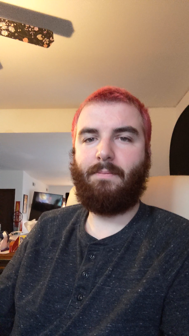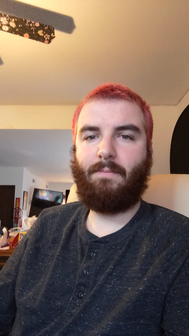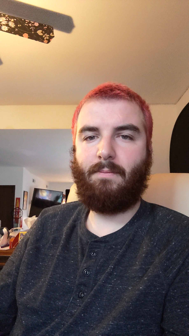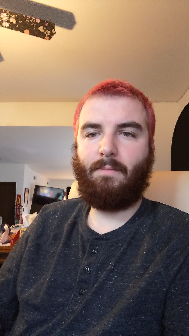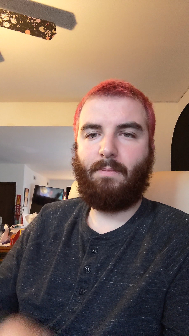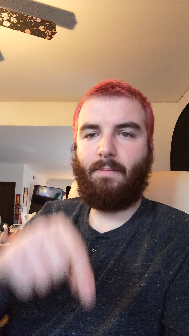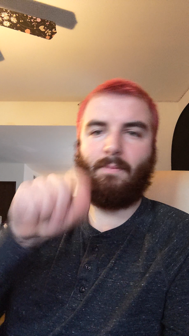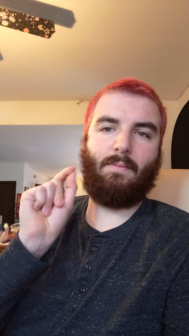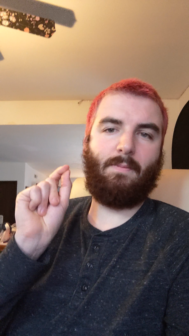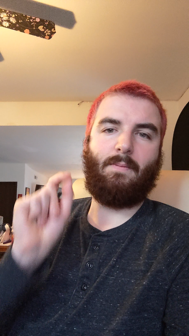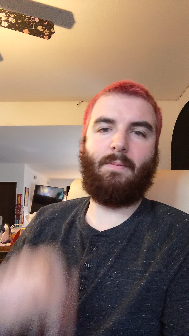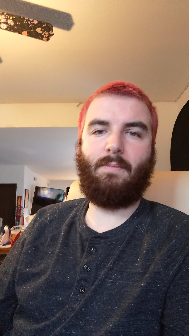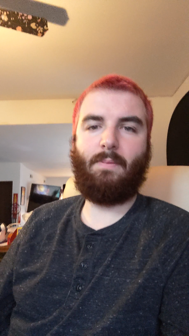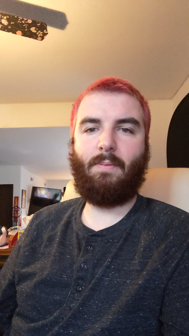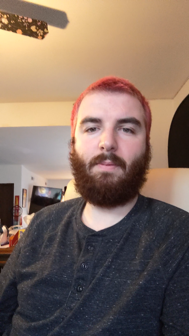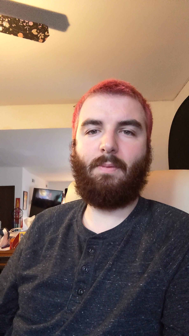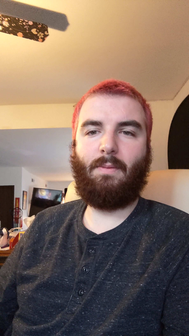rip